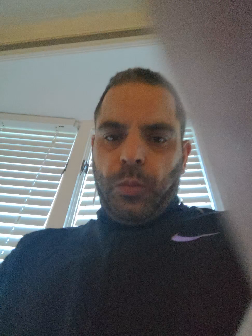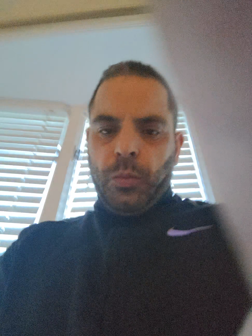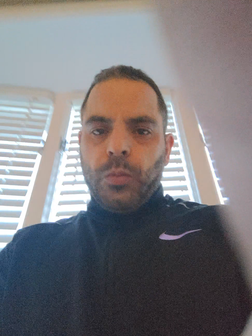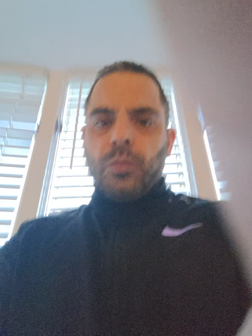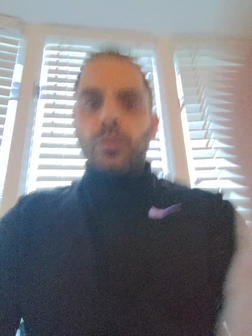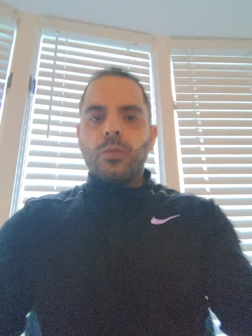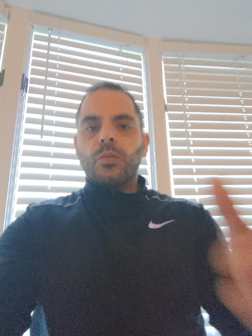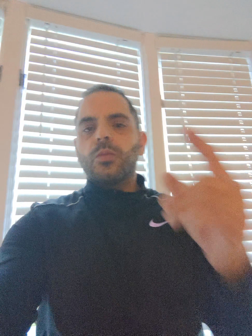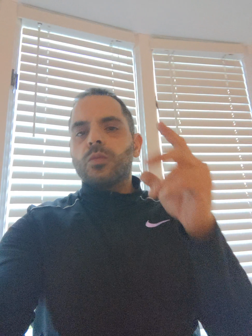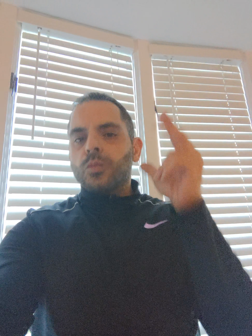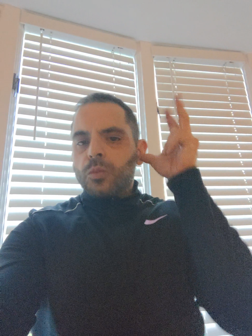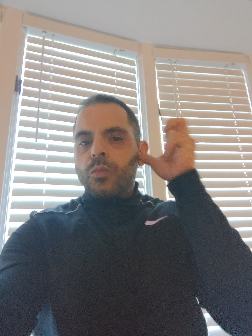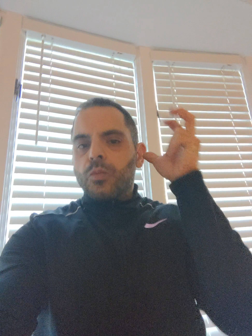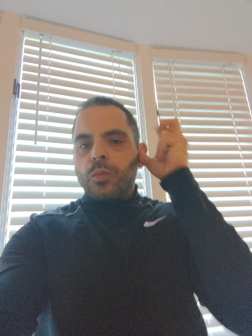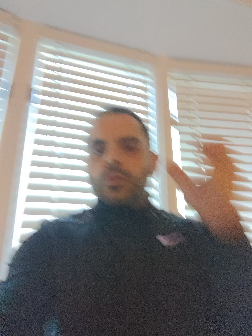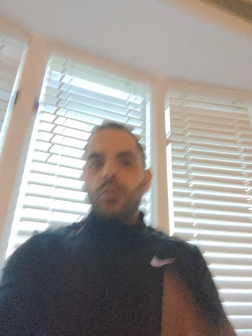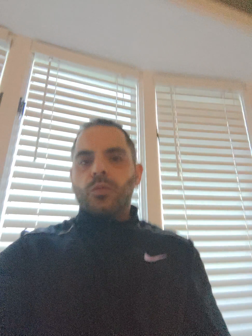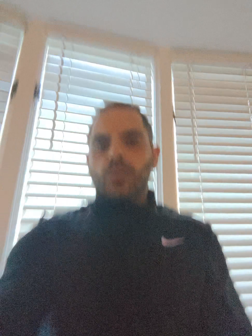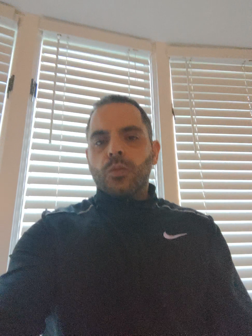hear